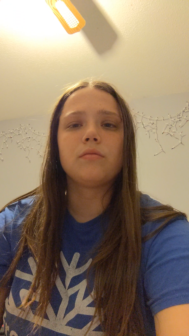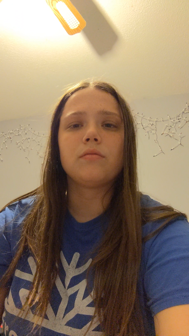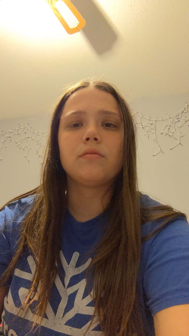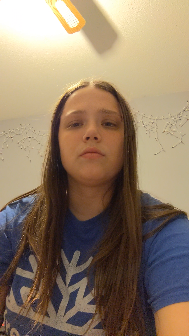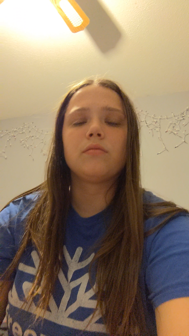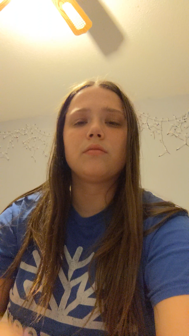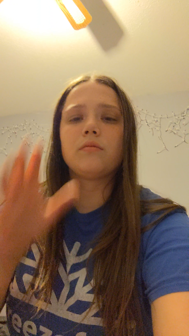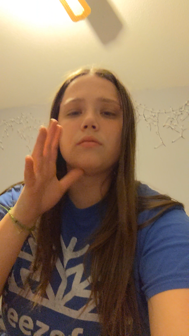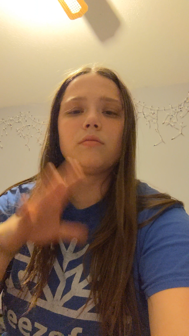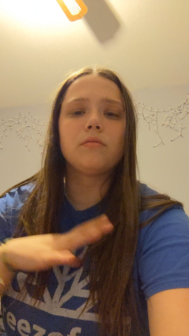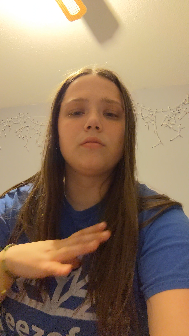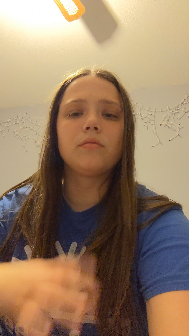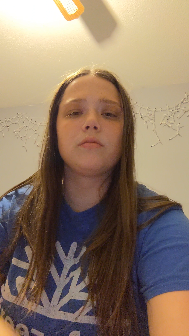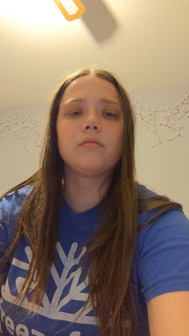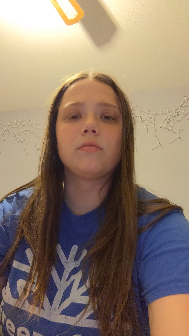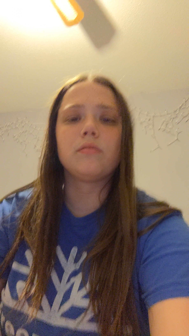lady